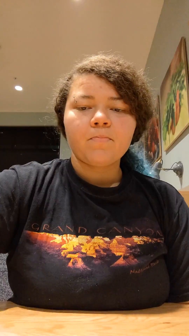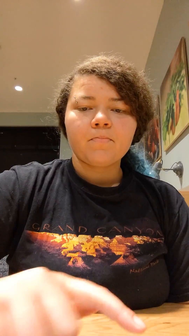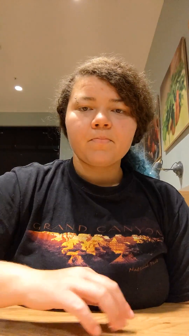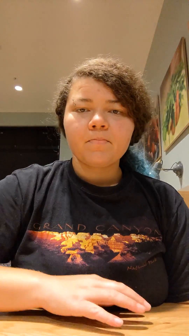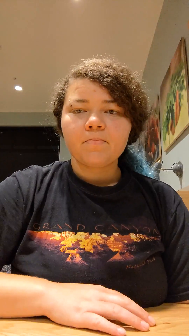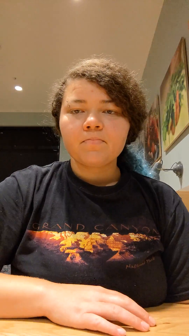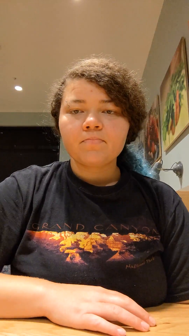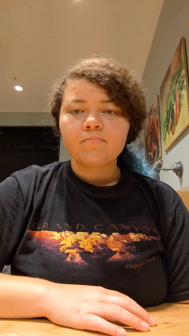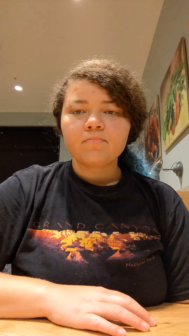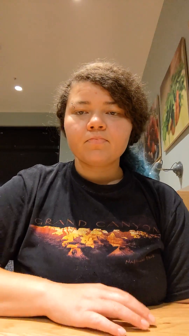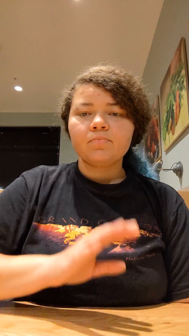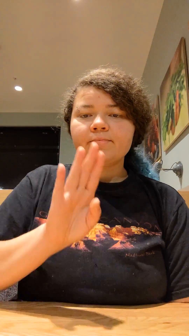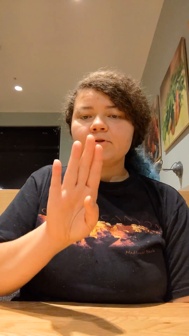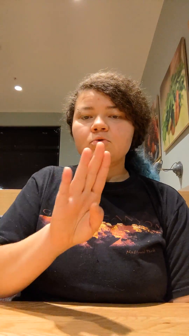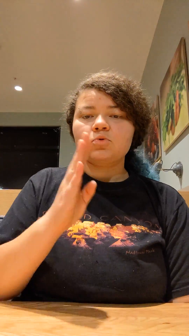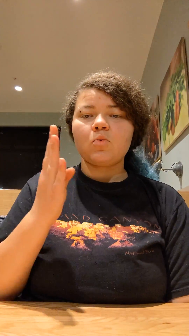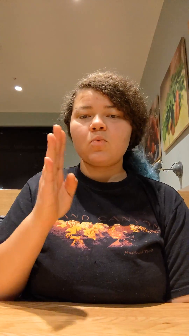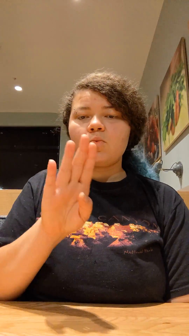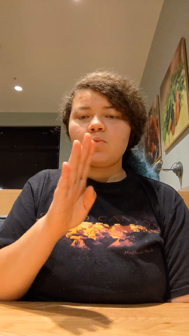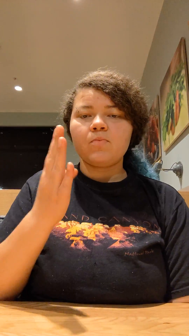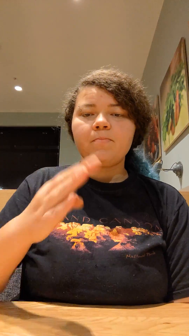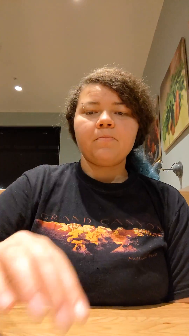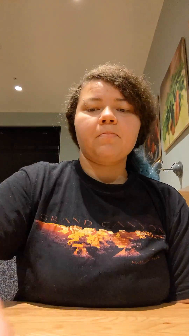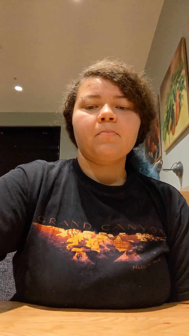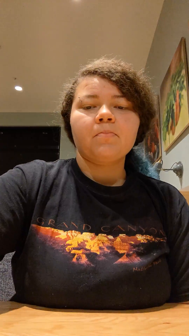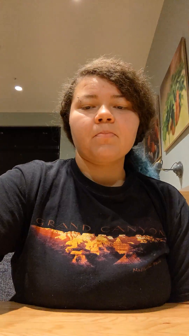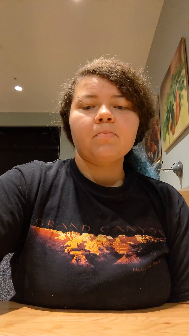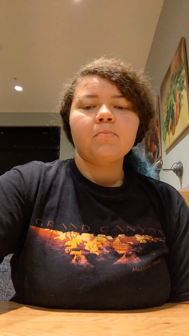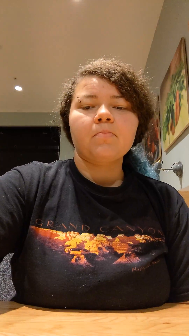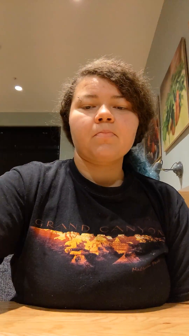door